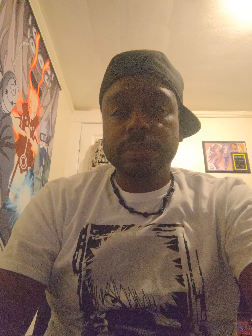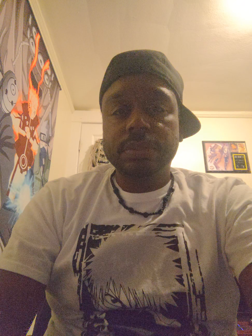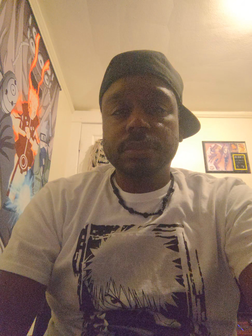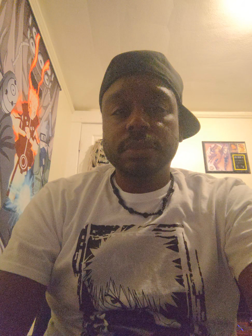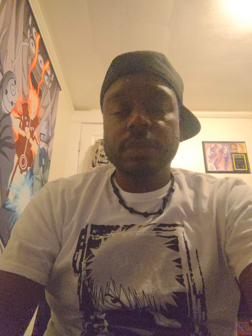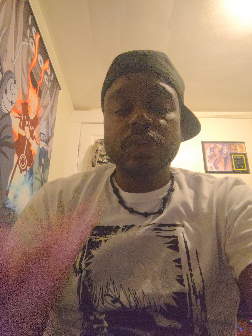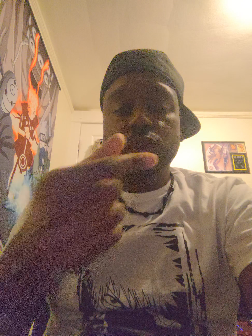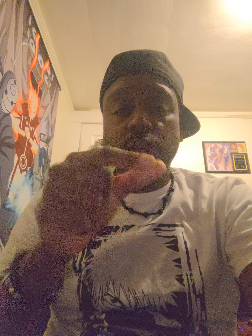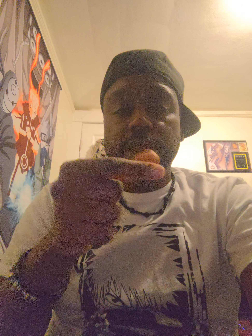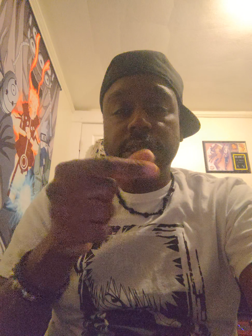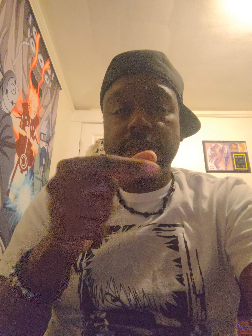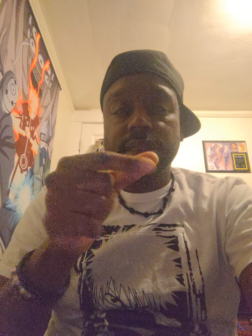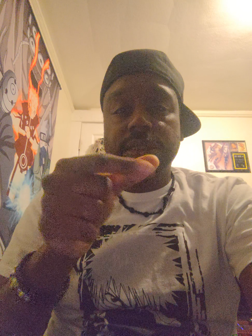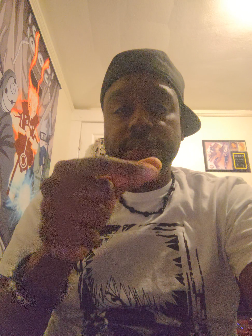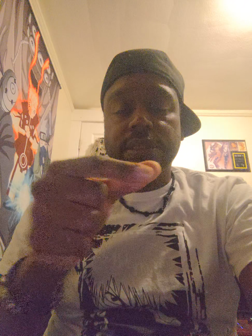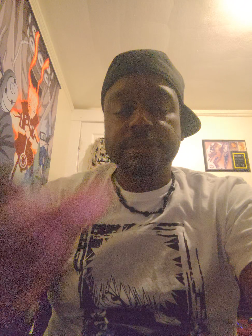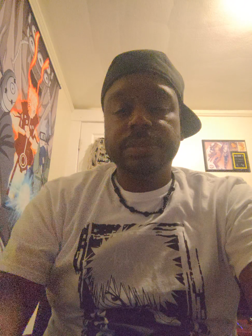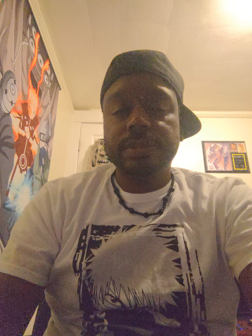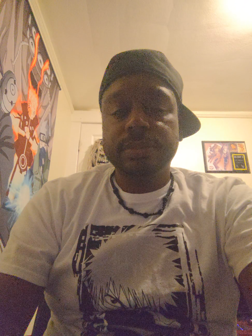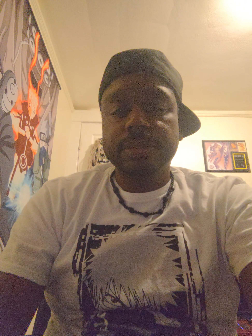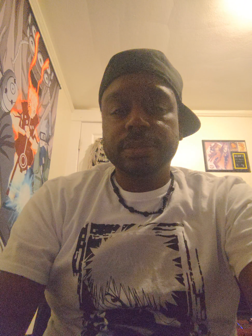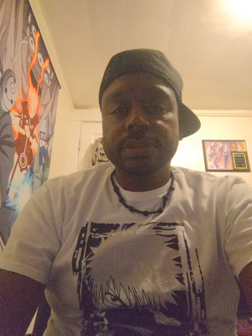green